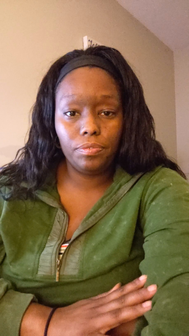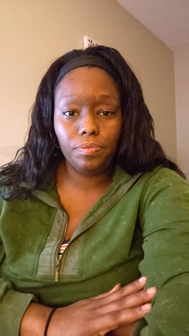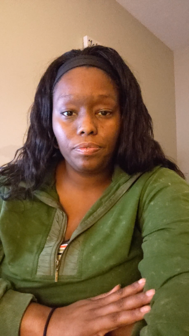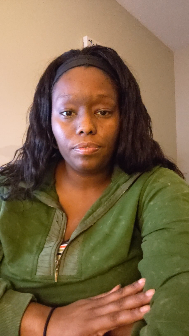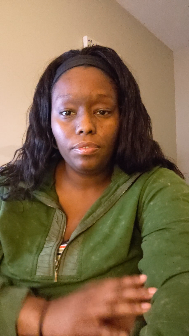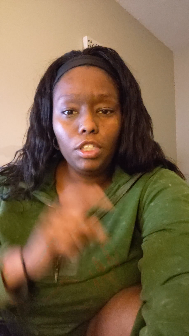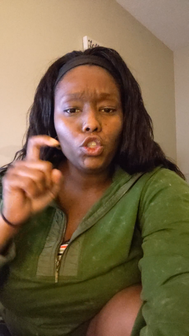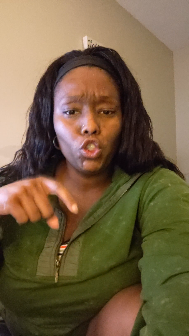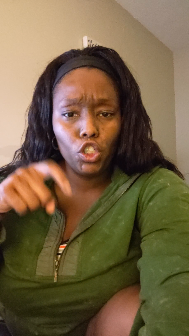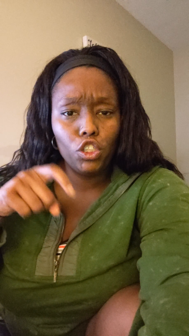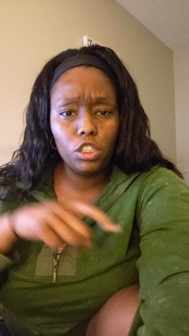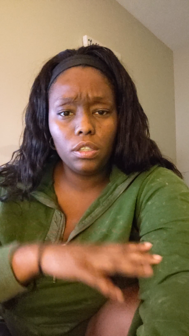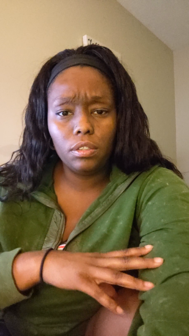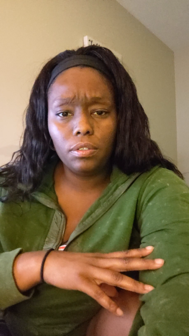should